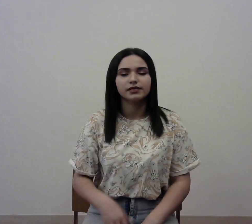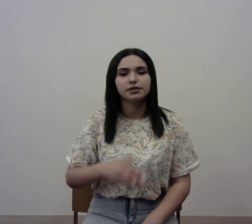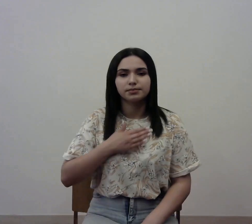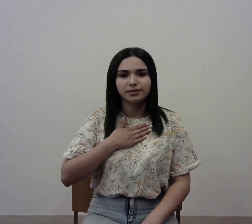mən